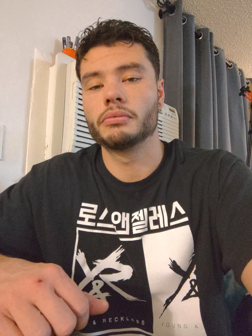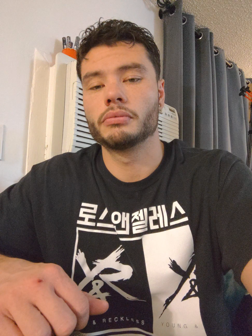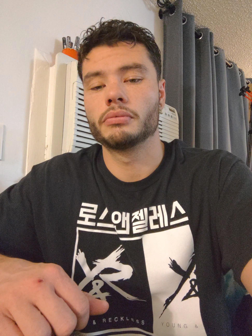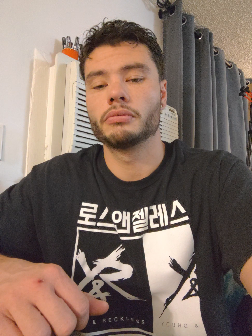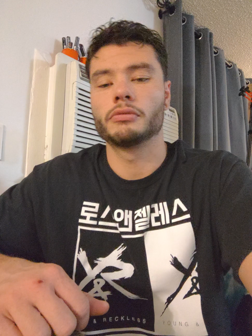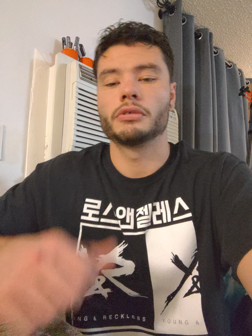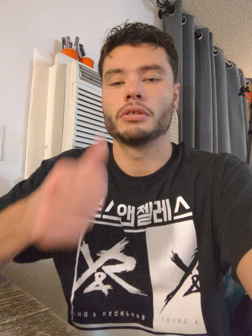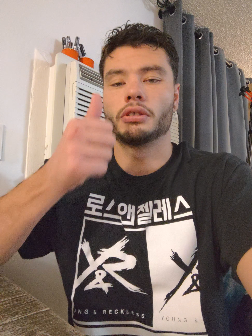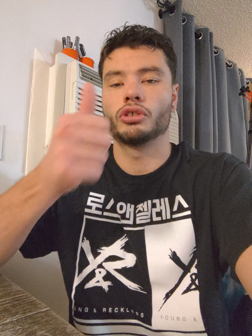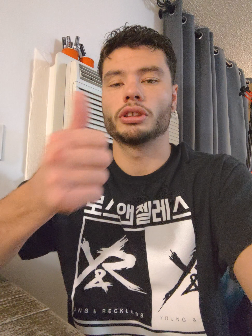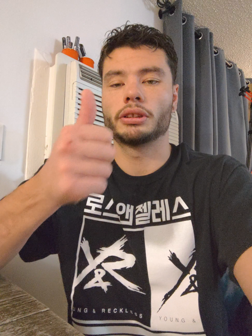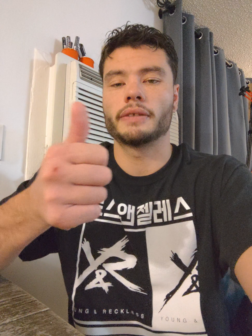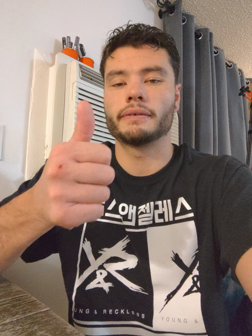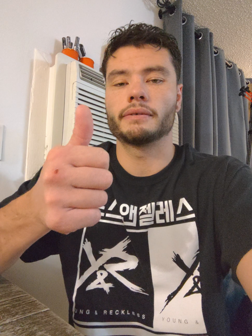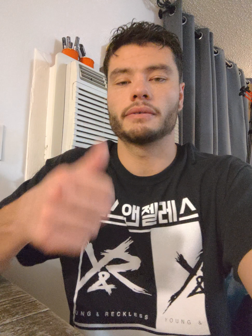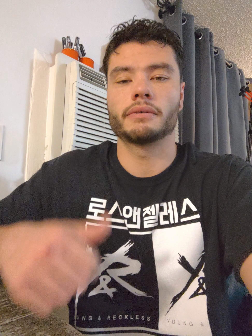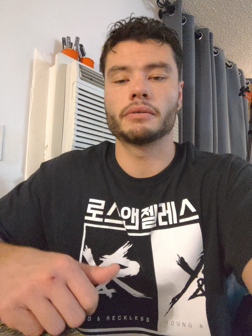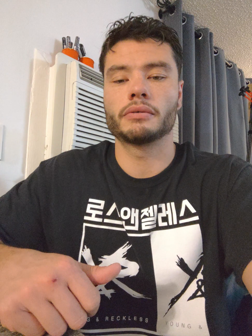yourself